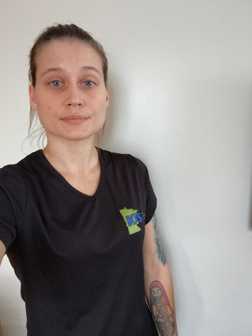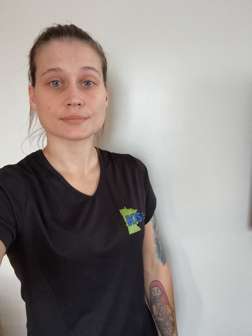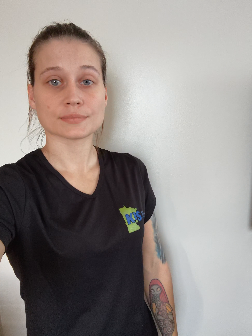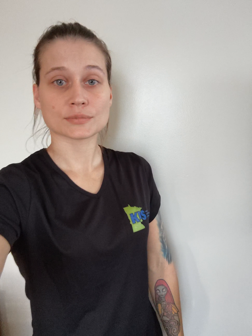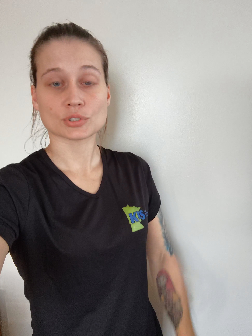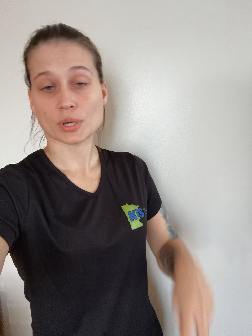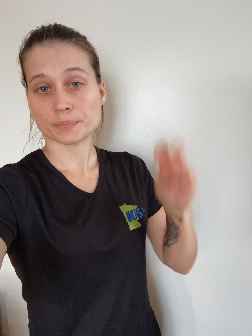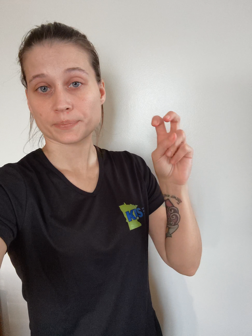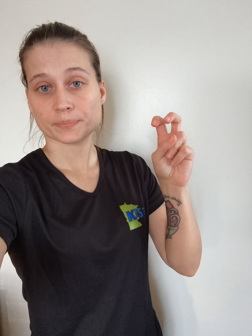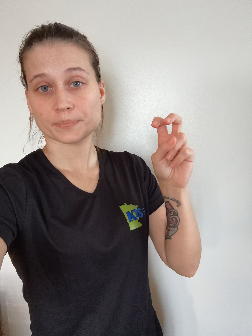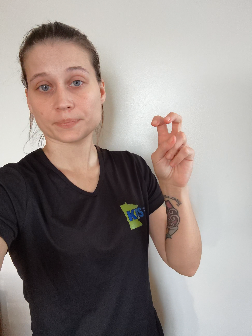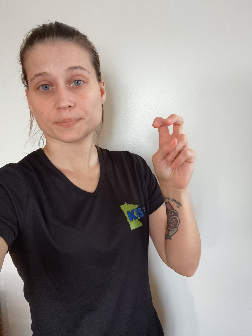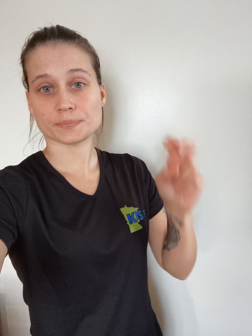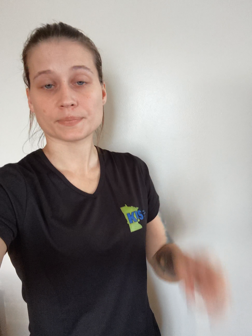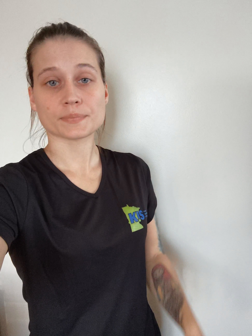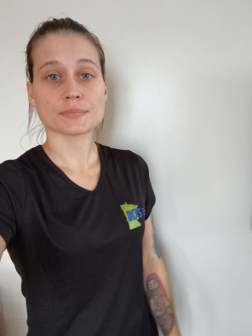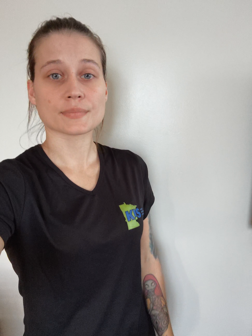jump